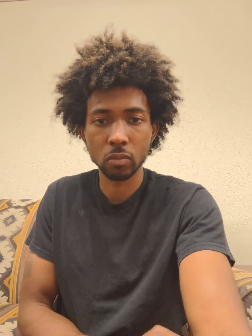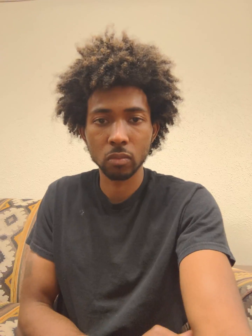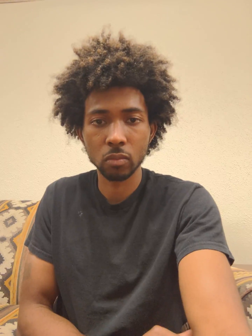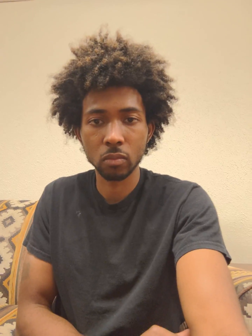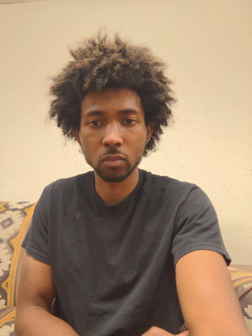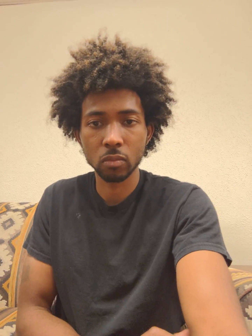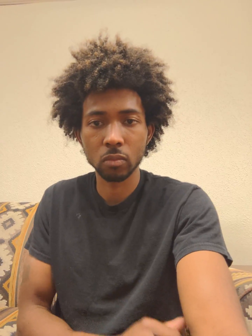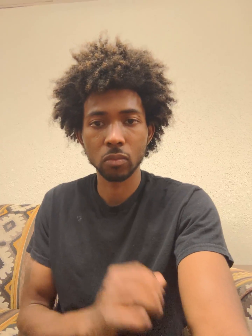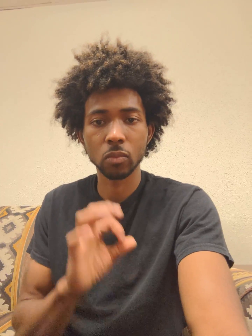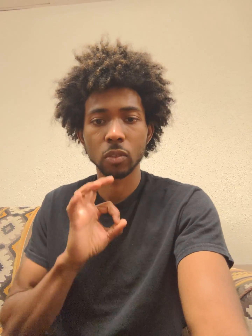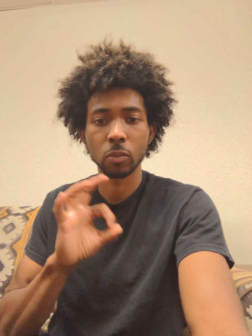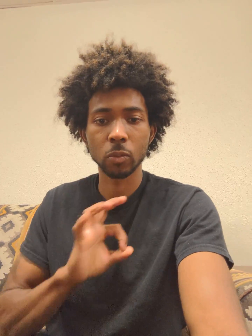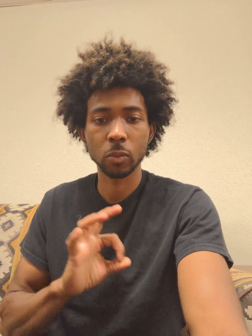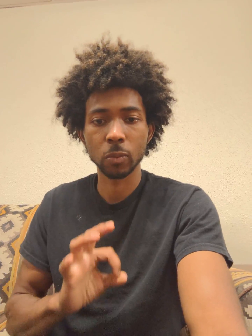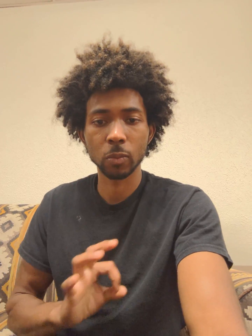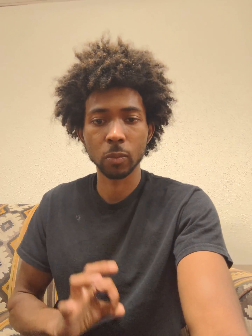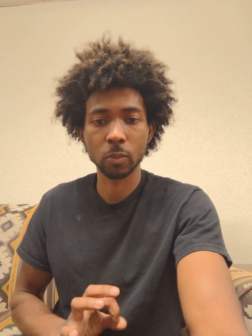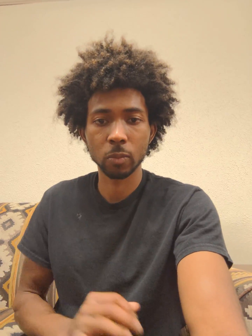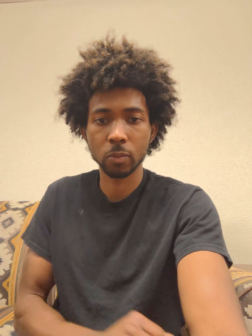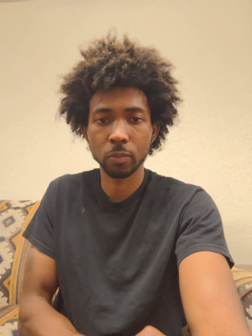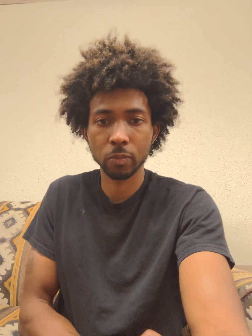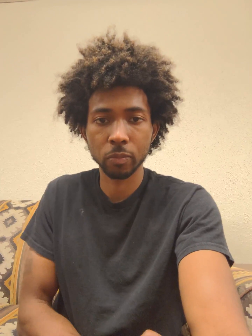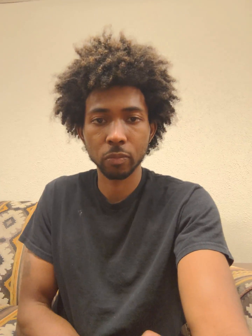button